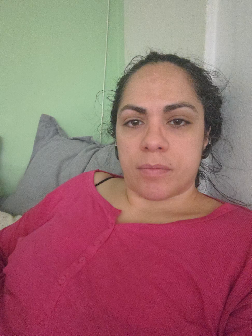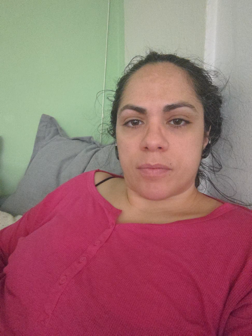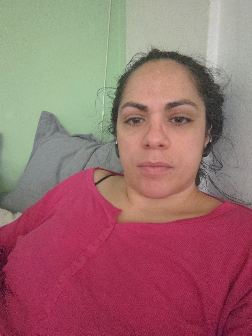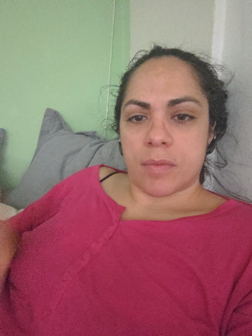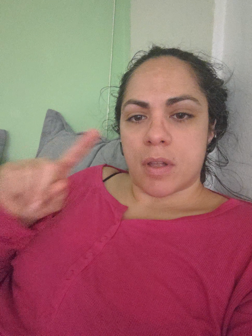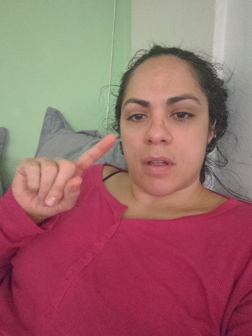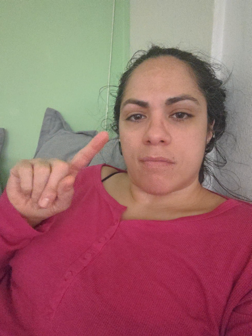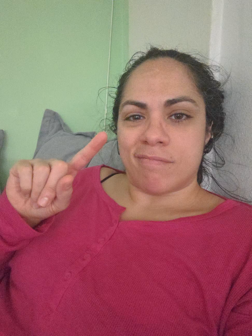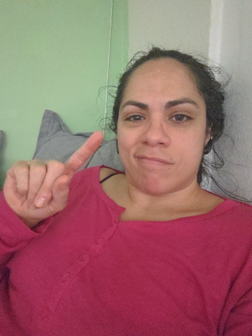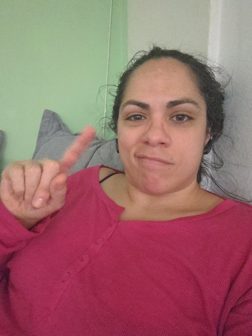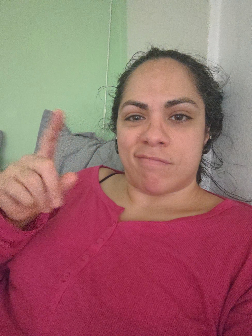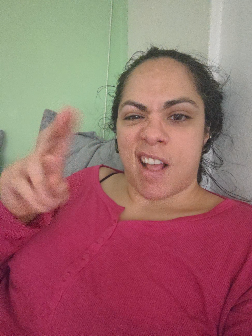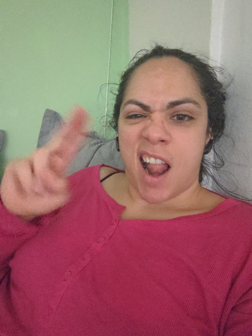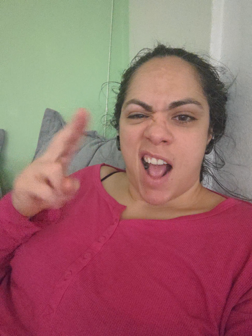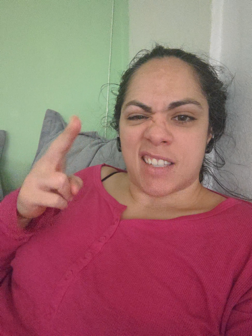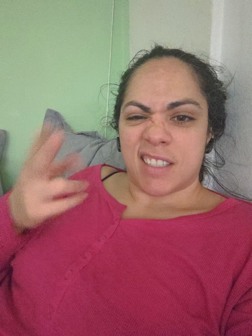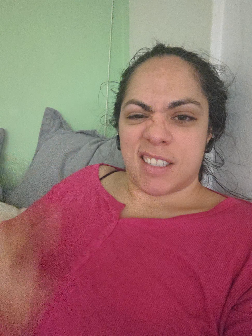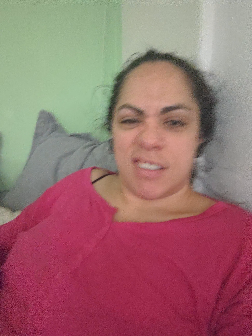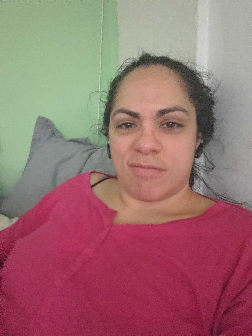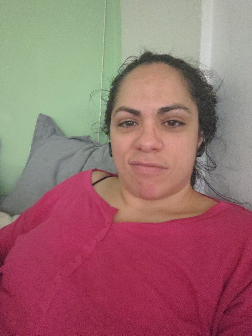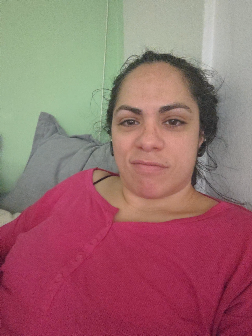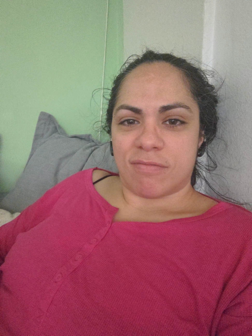closet